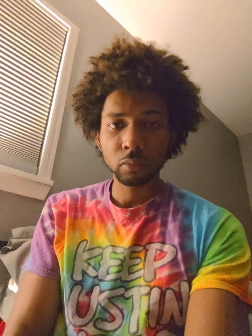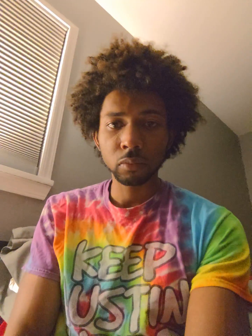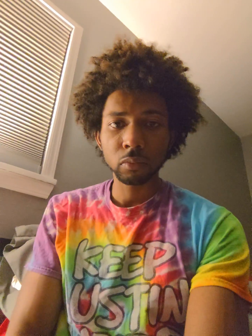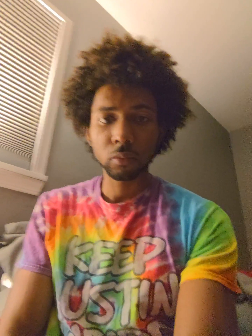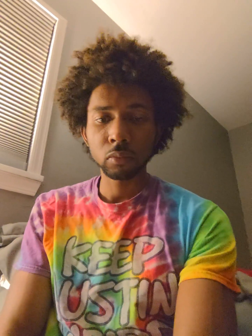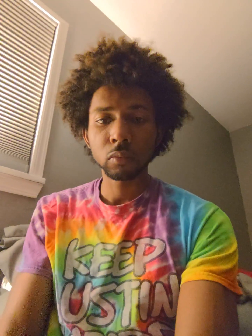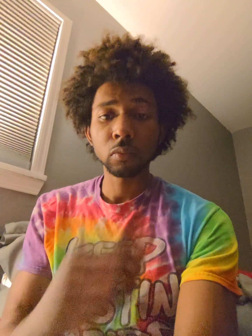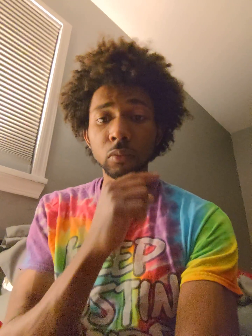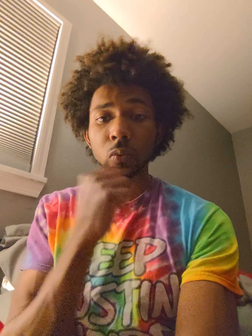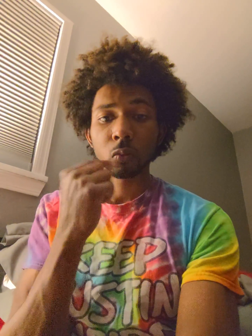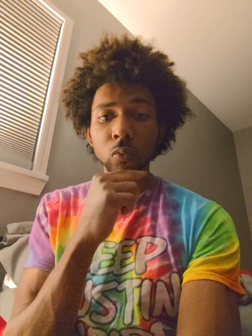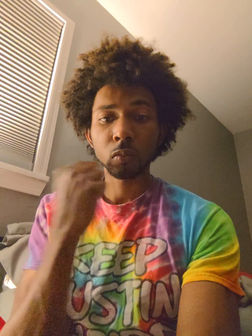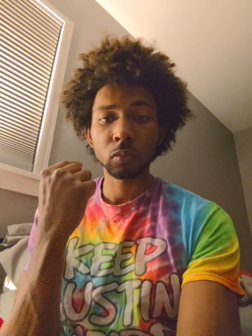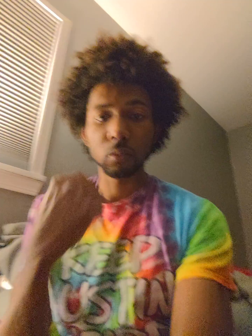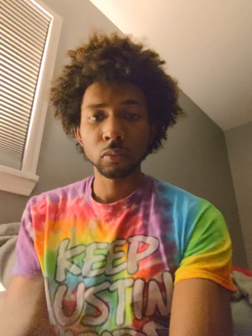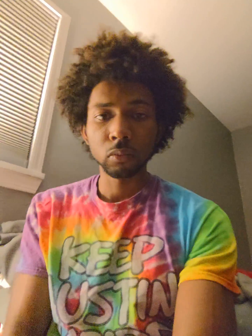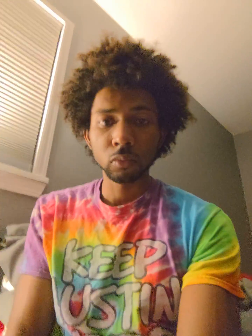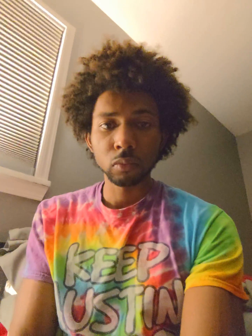glue